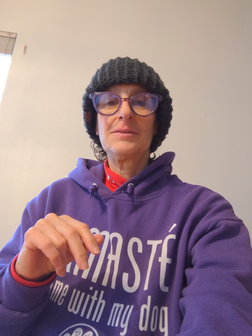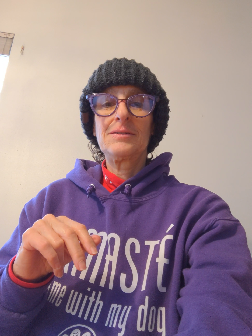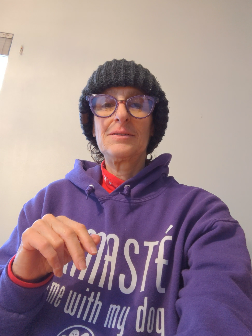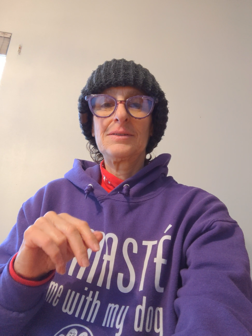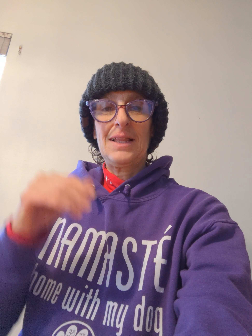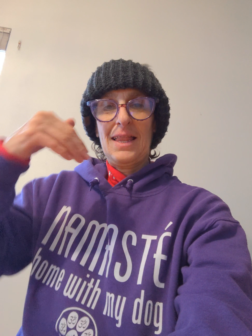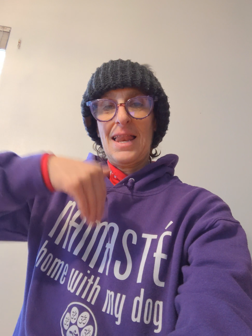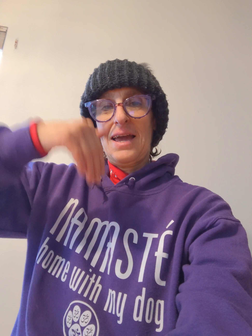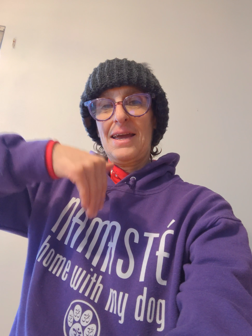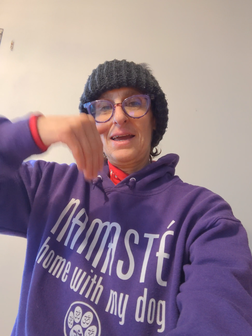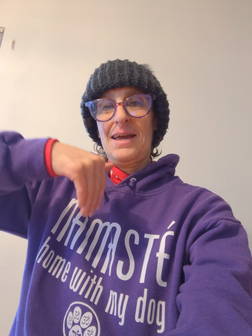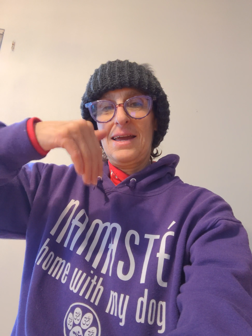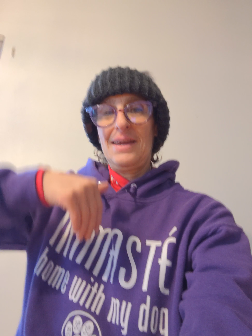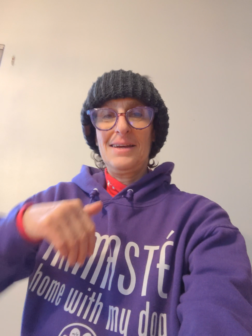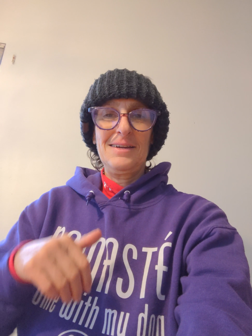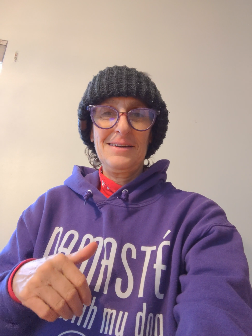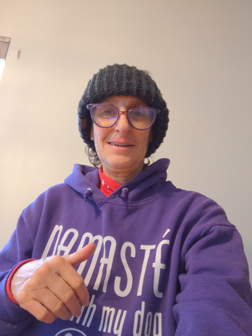night